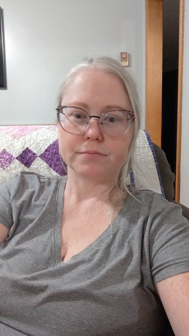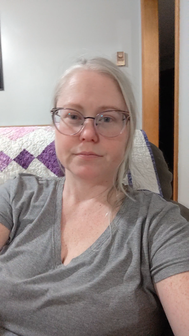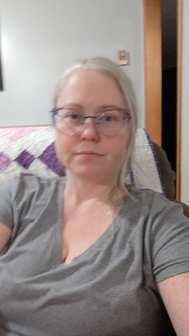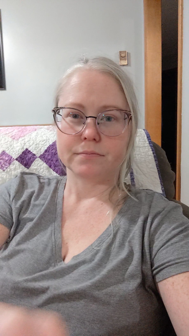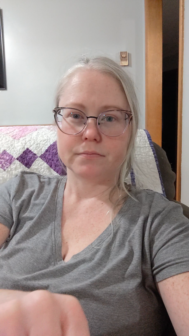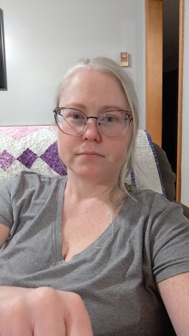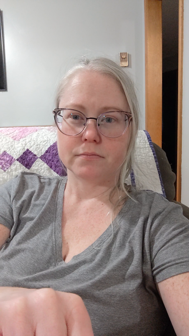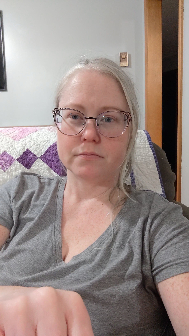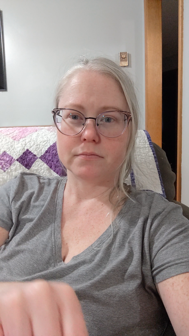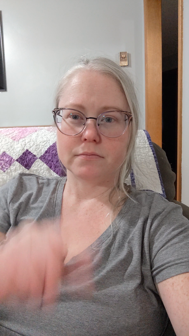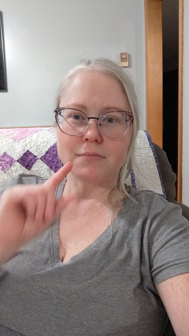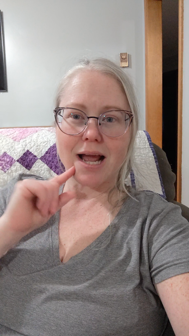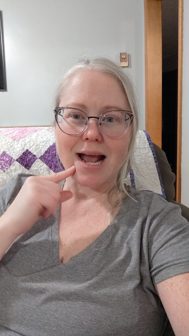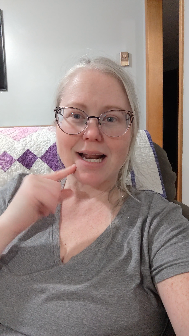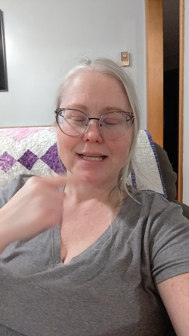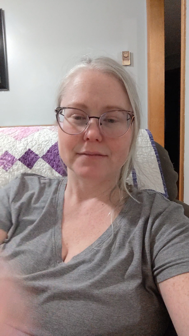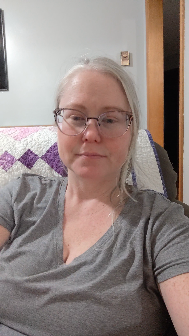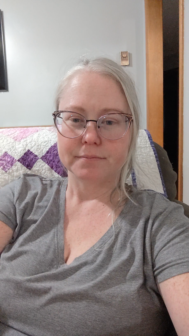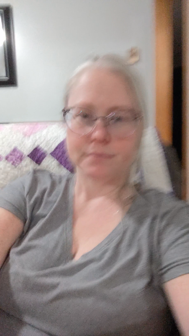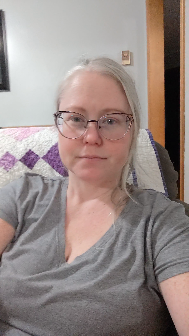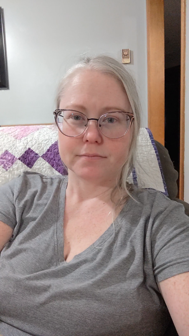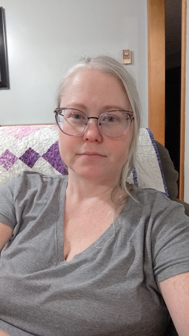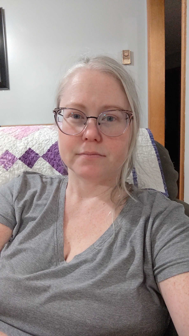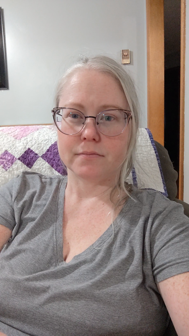candy